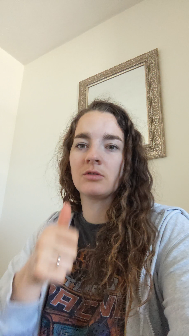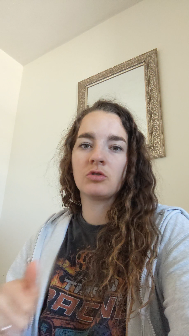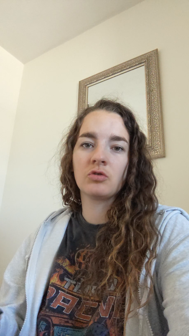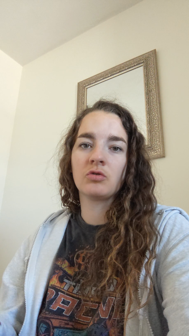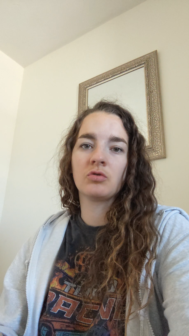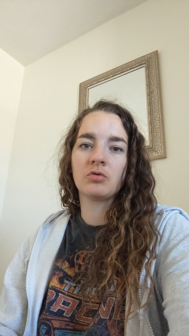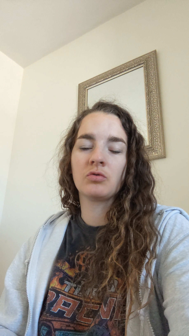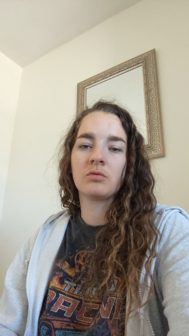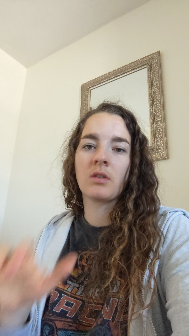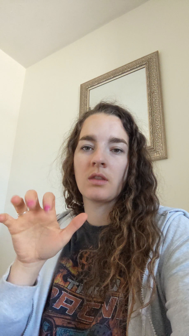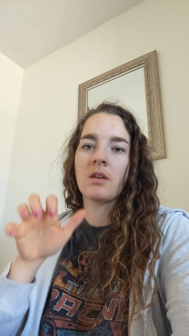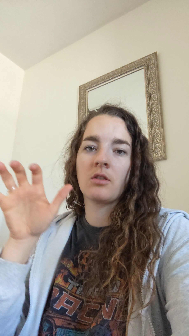ladder